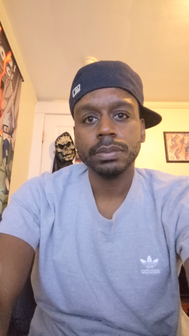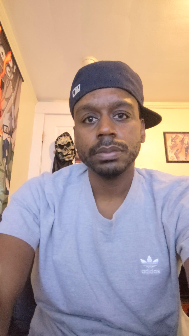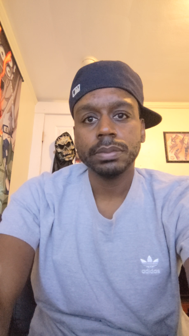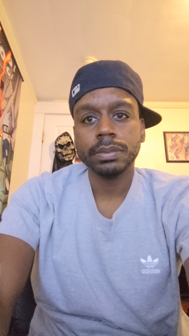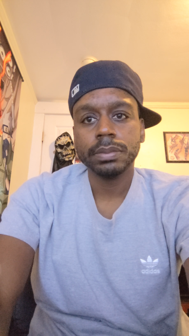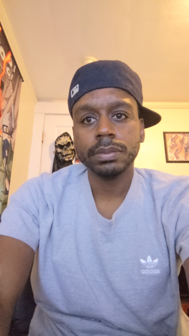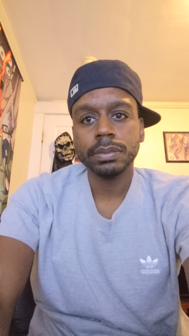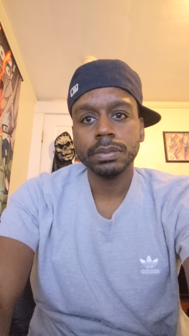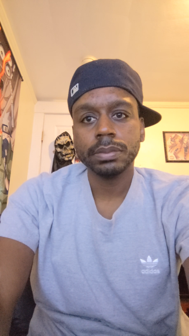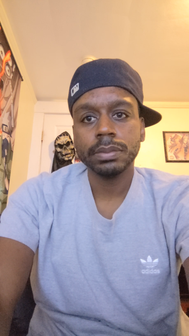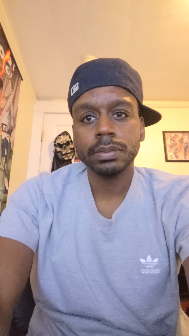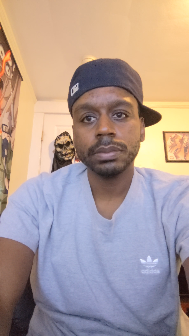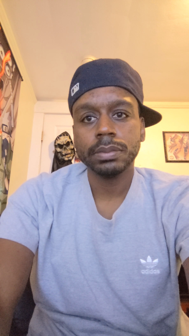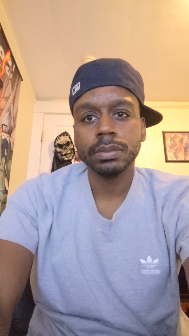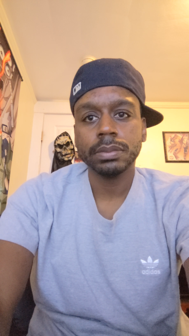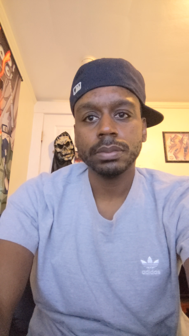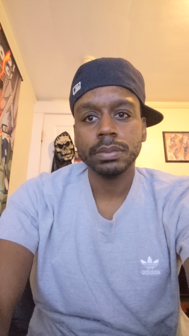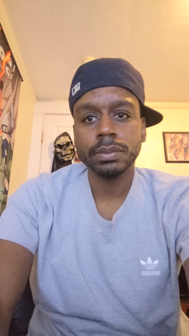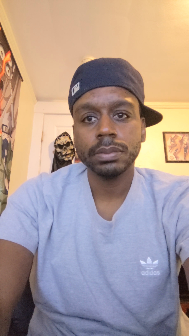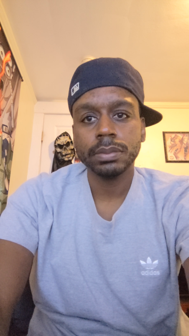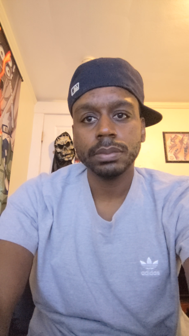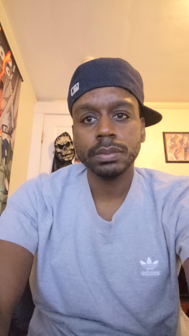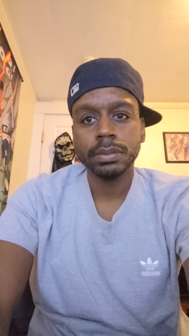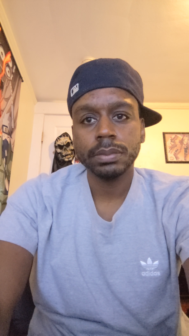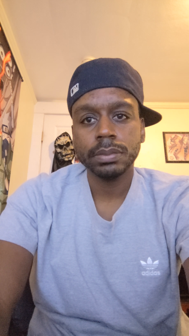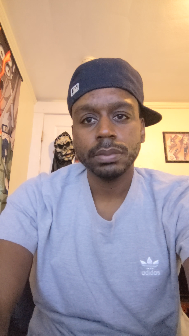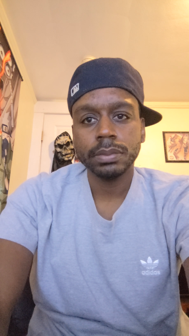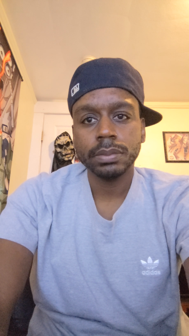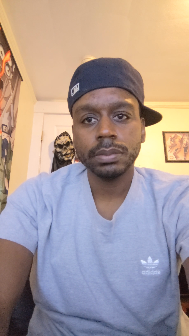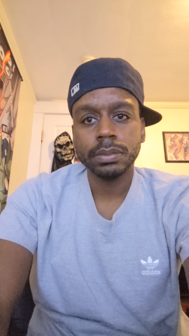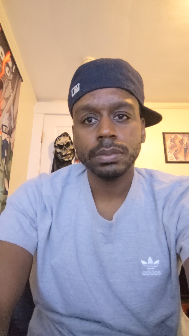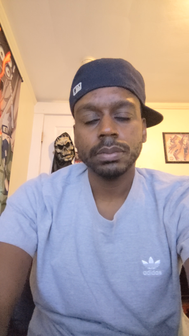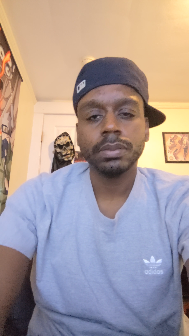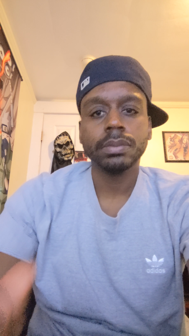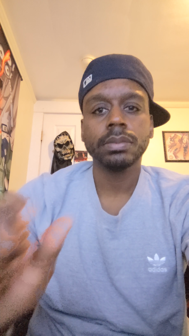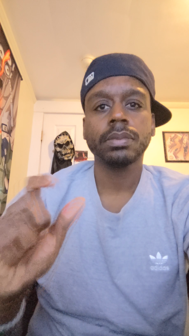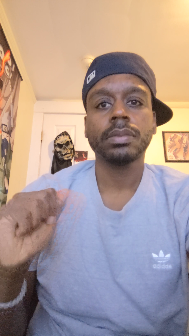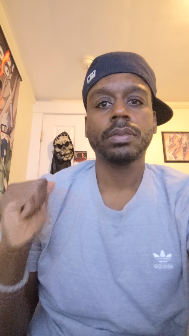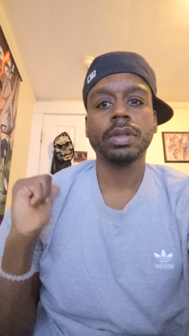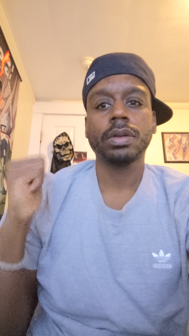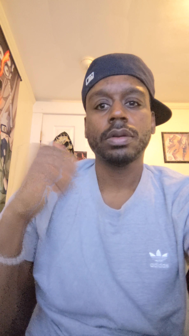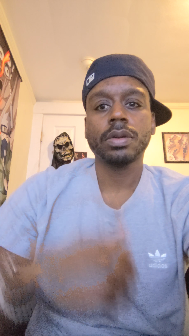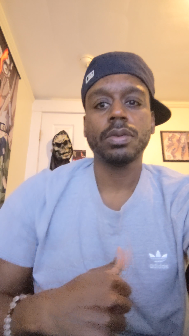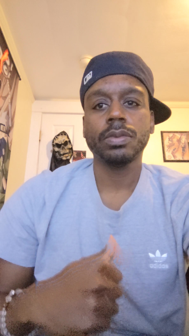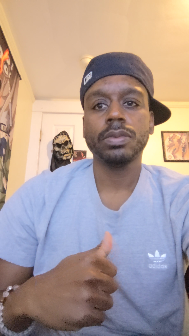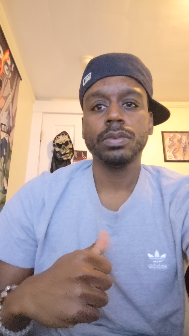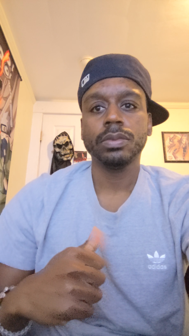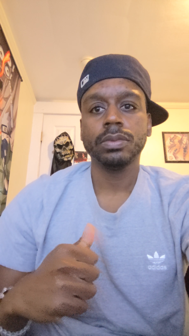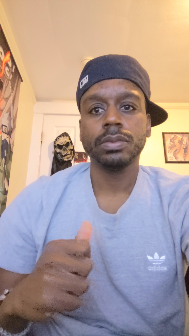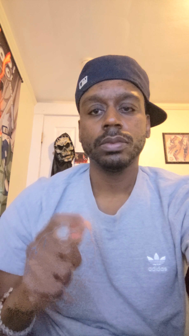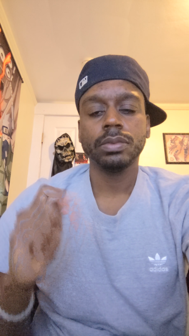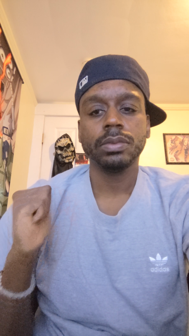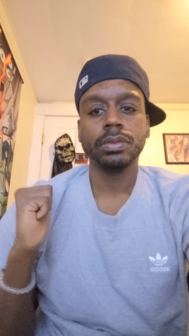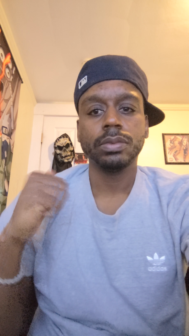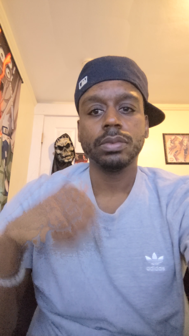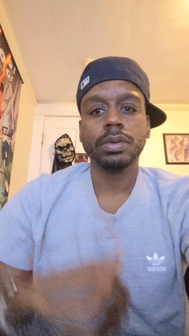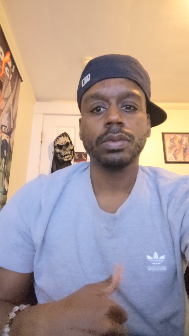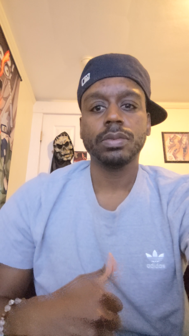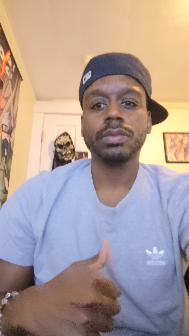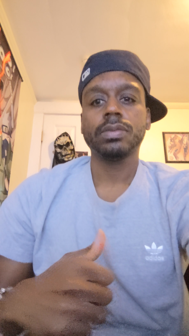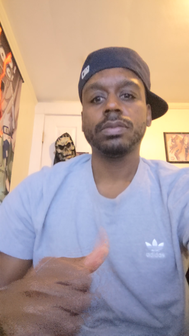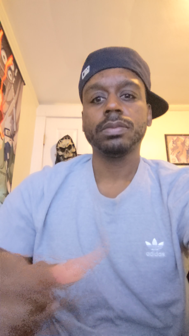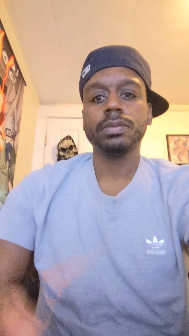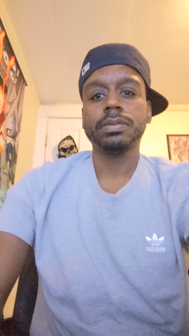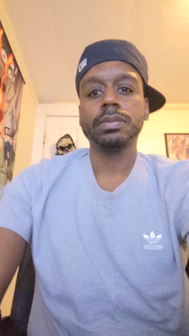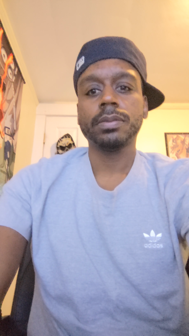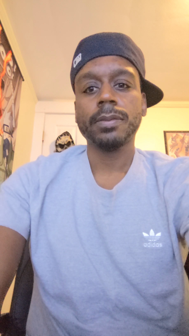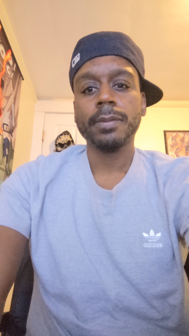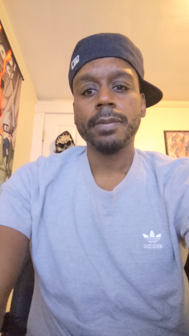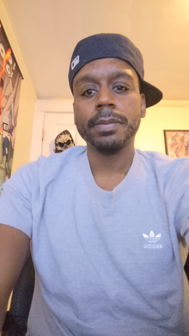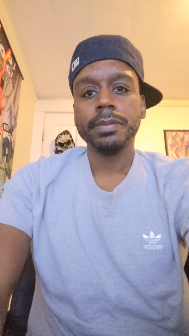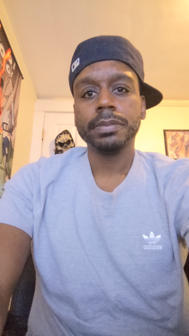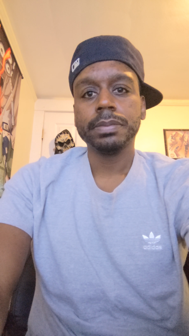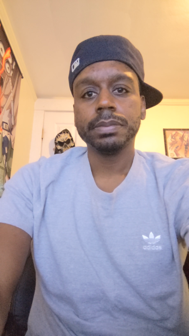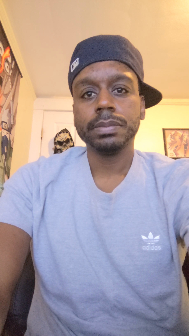coats